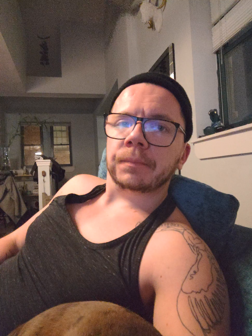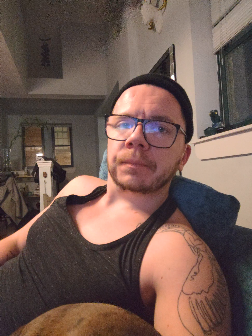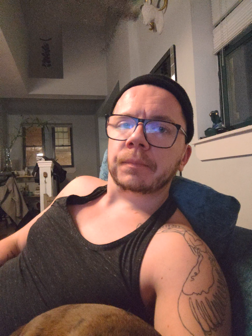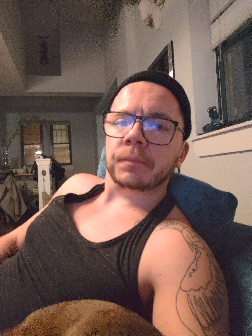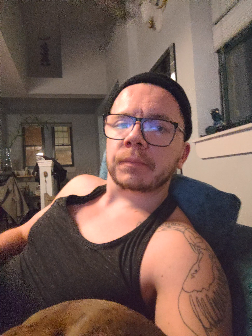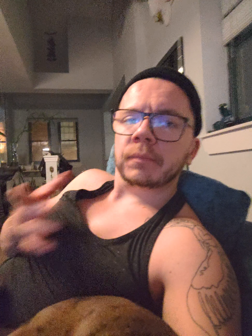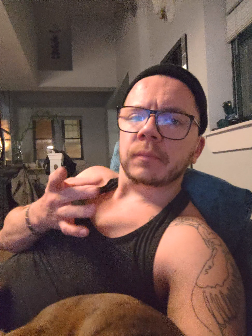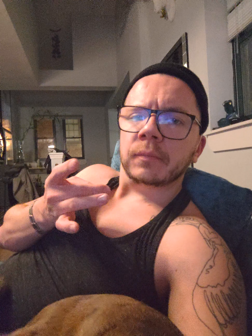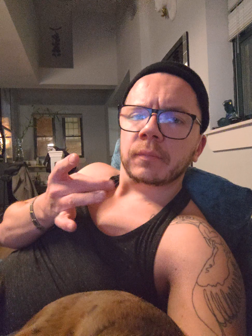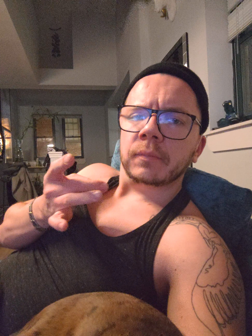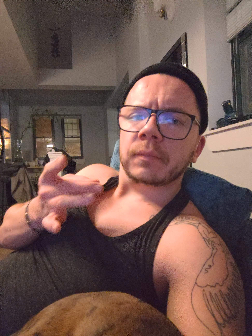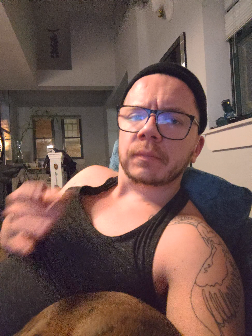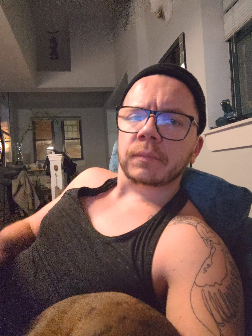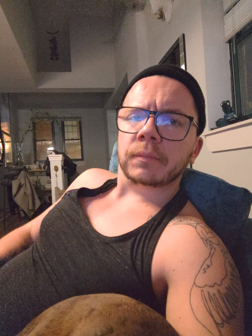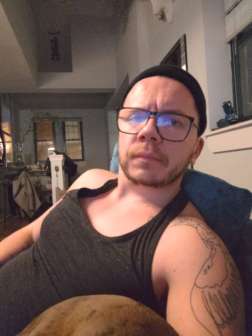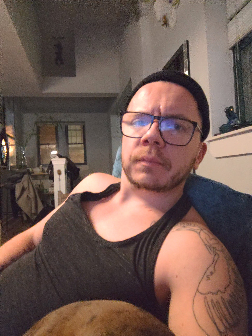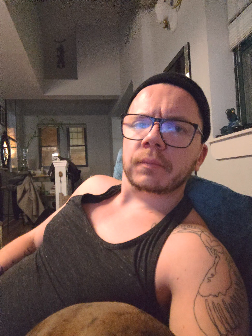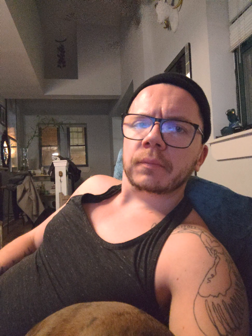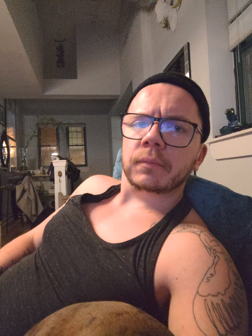sticky